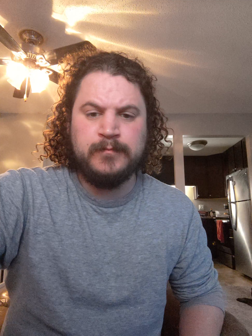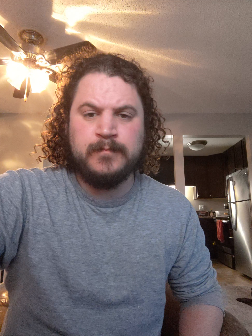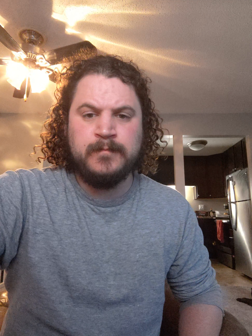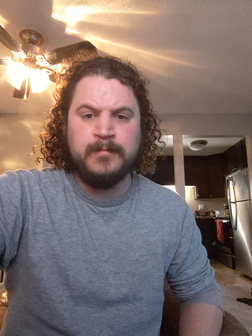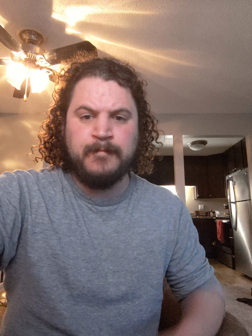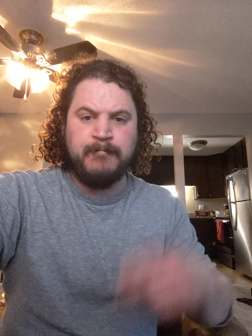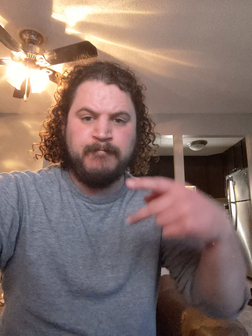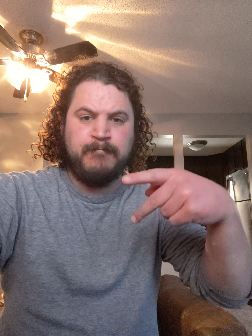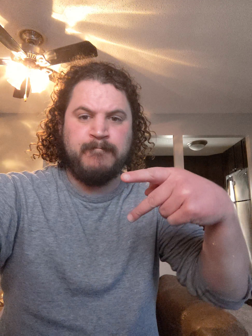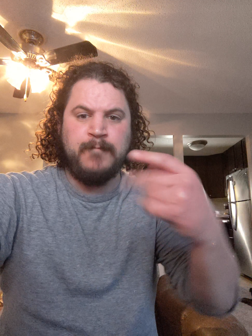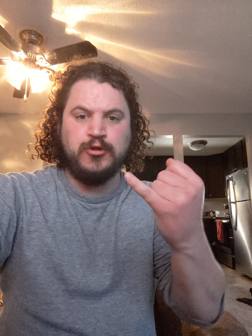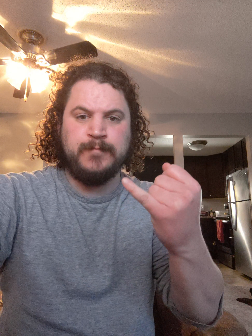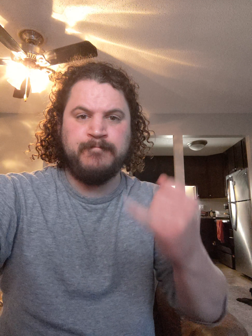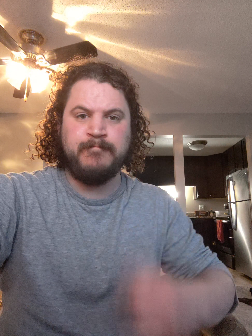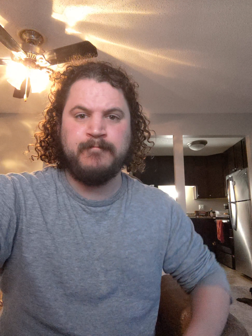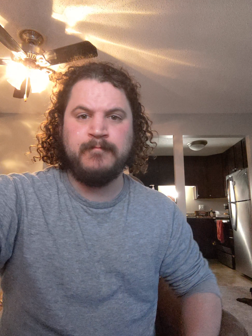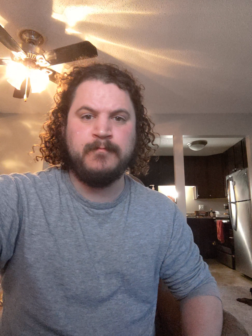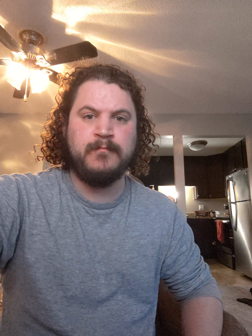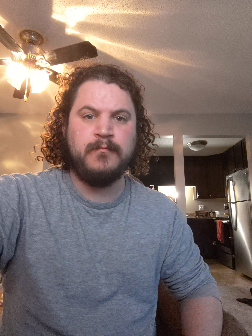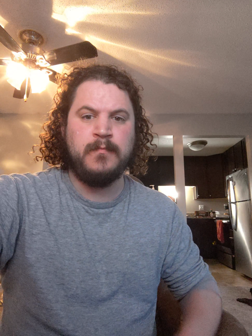pajamas